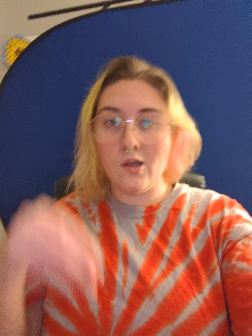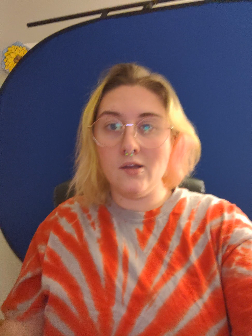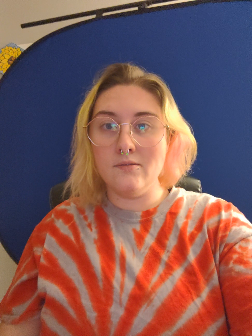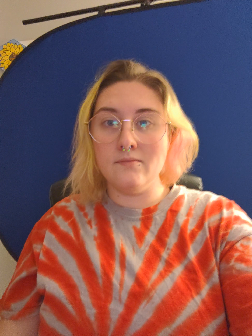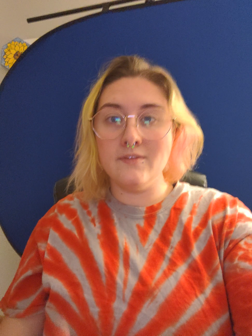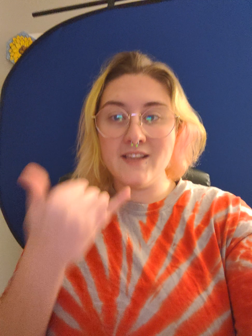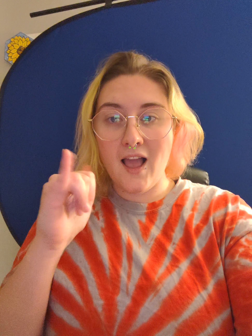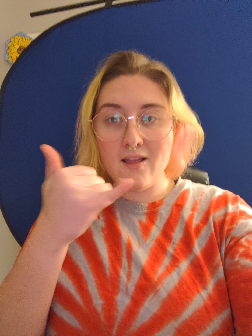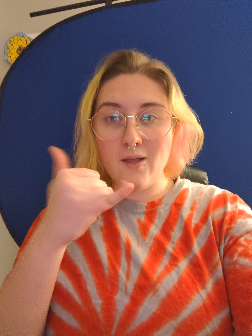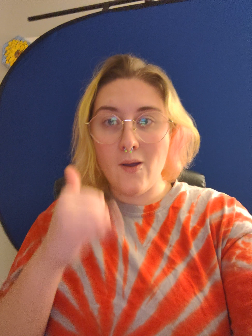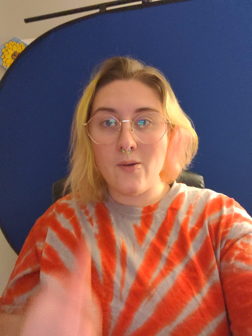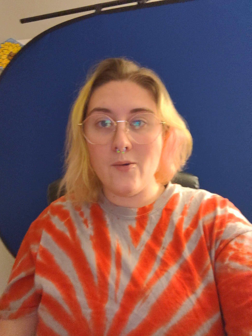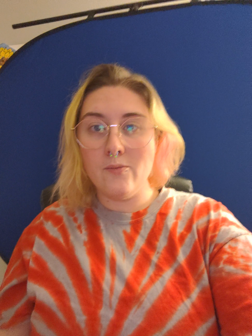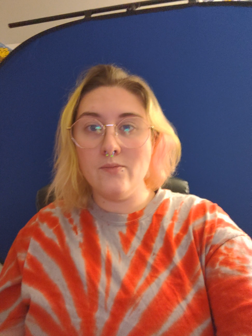yellow